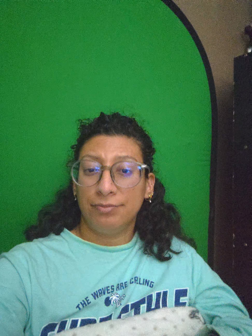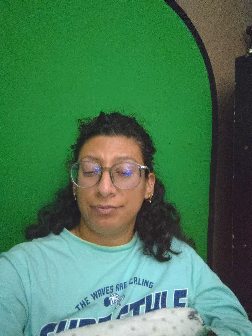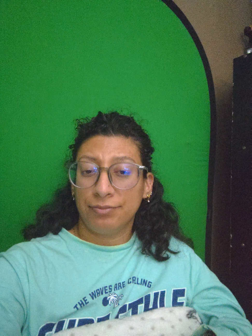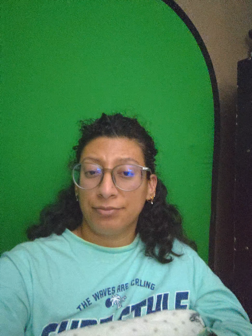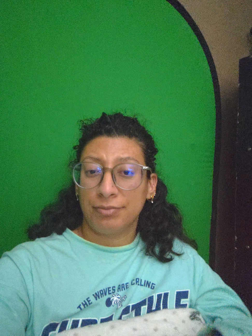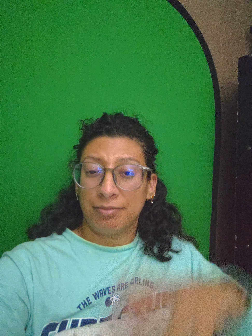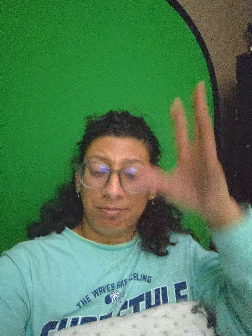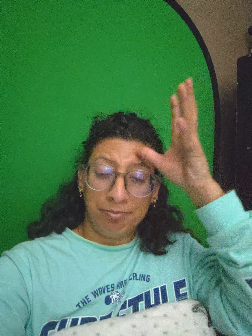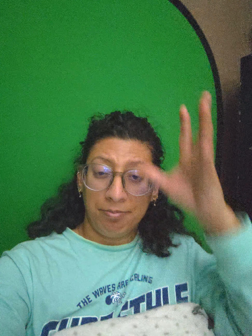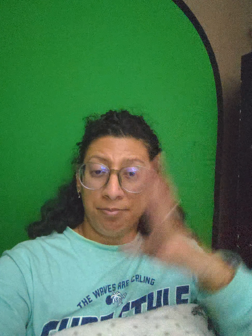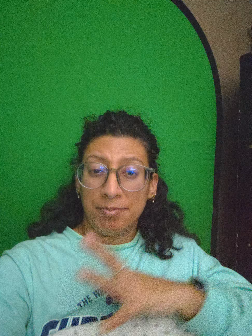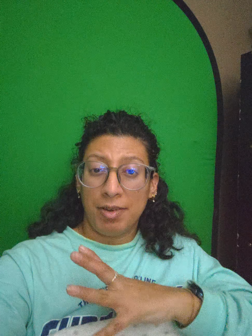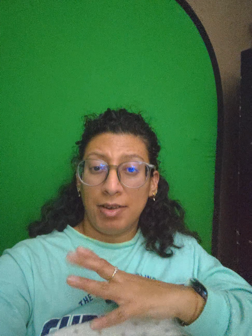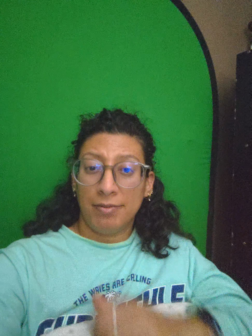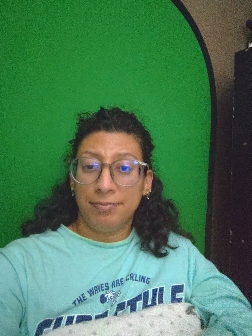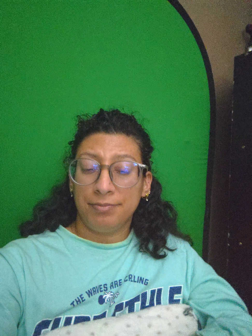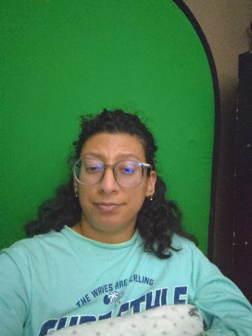man